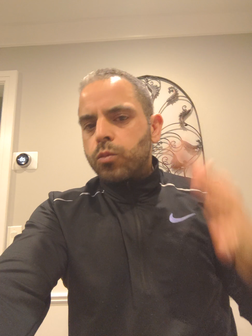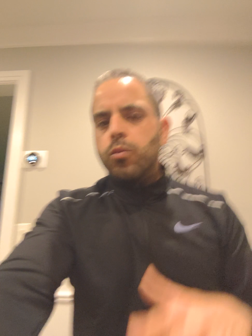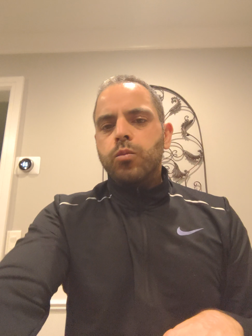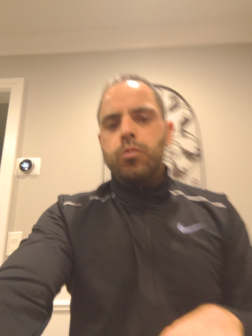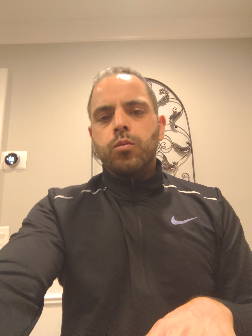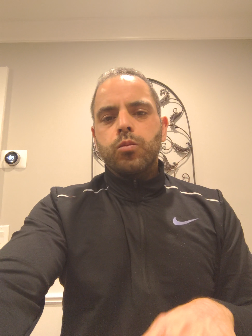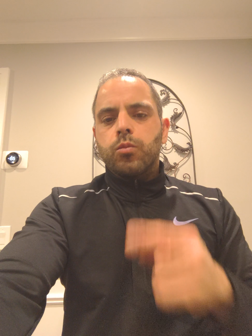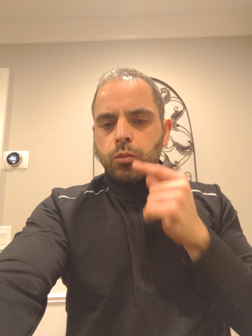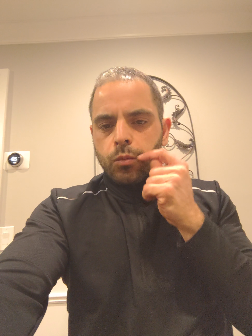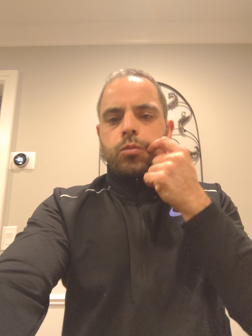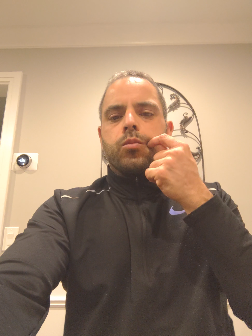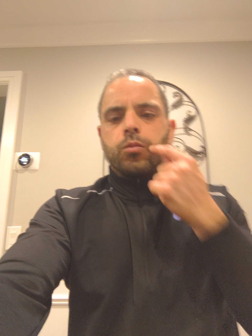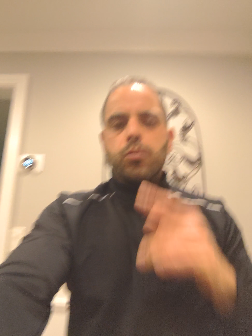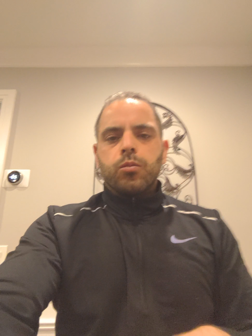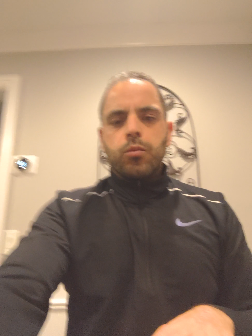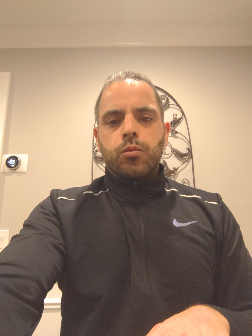smile